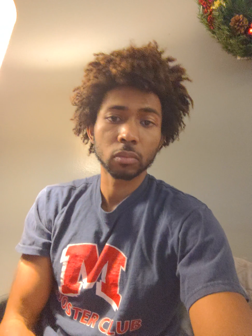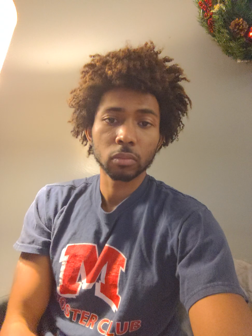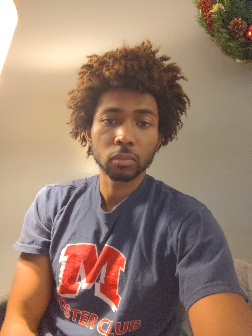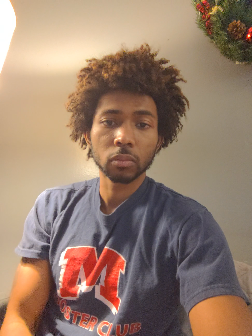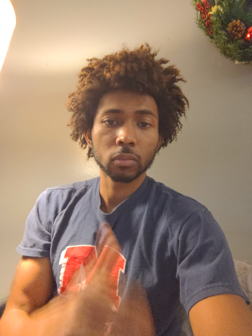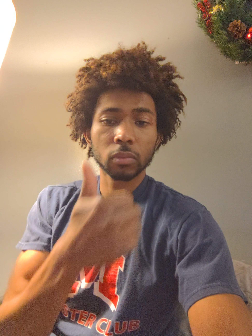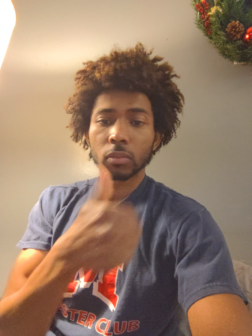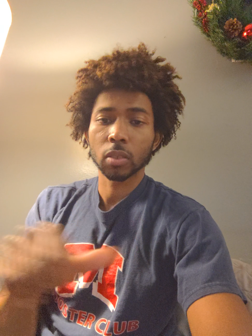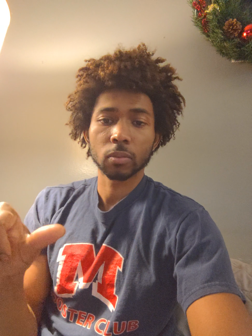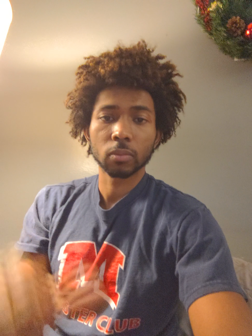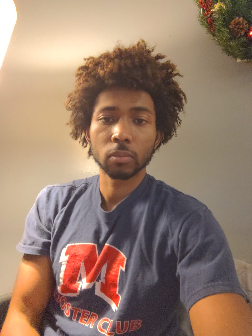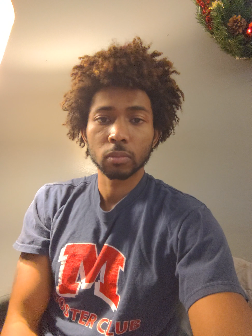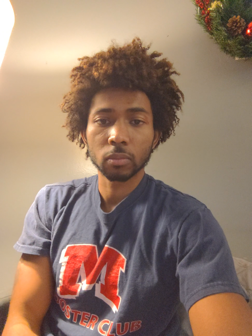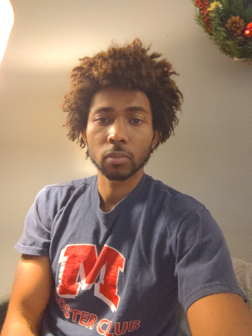any